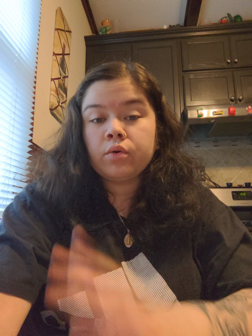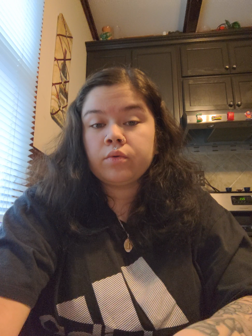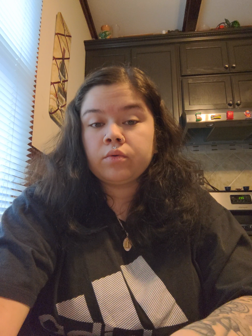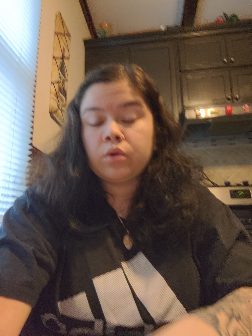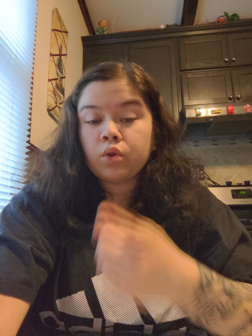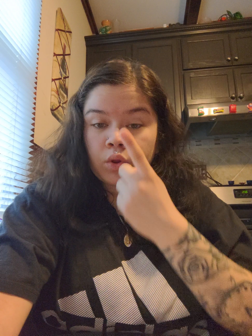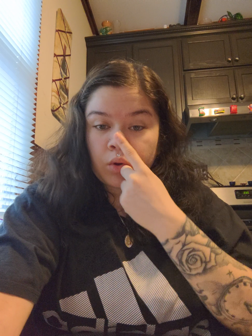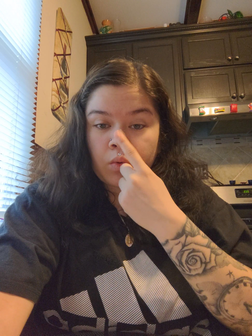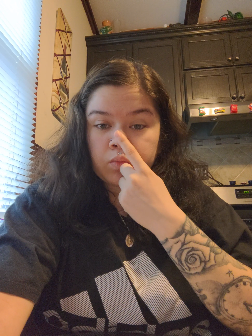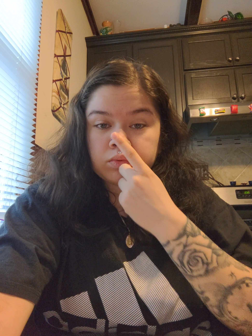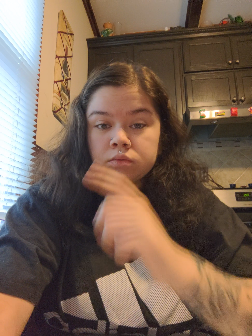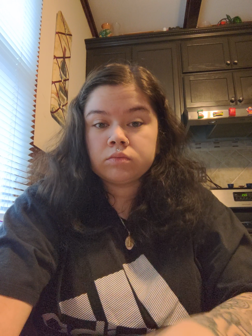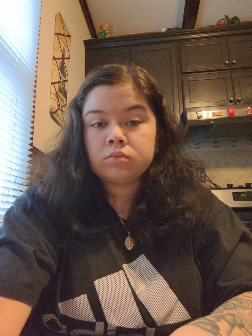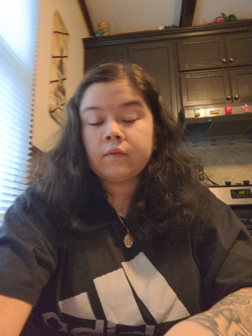nose